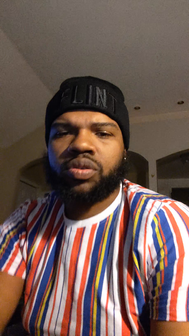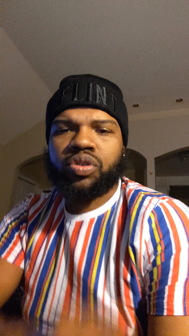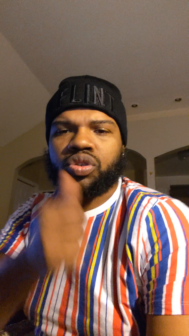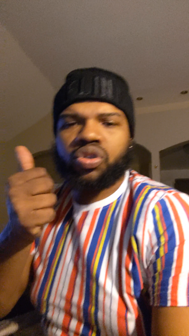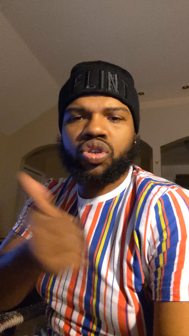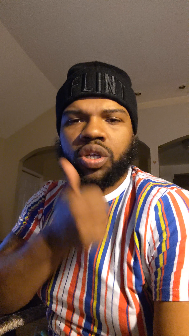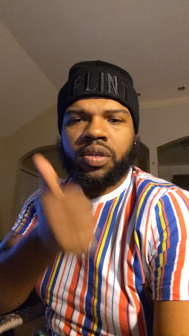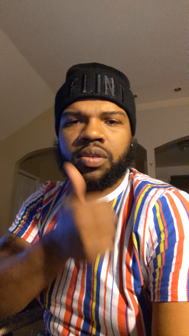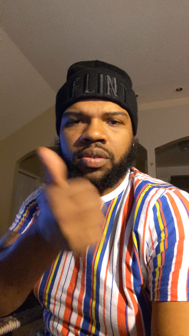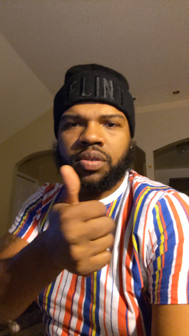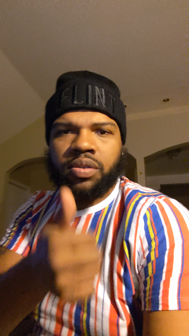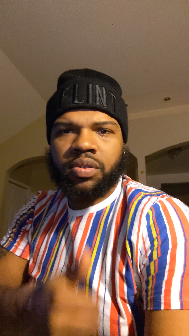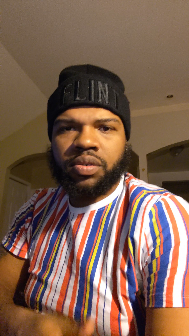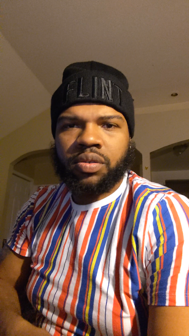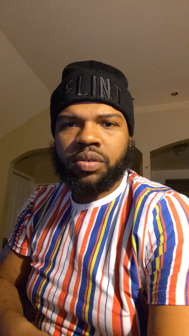chase